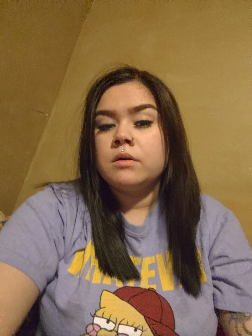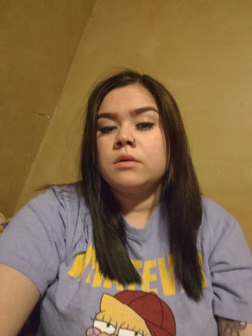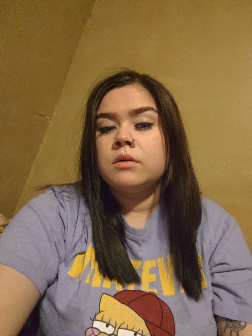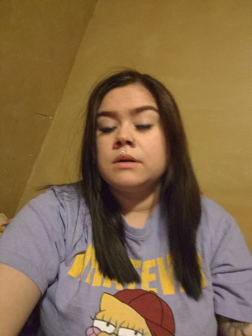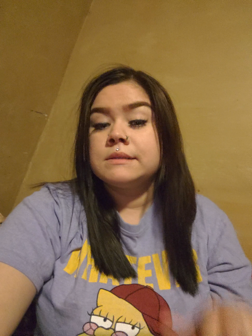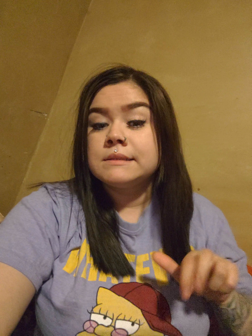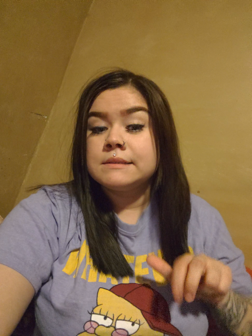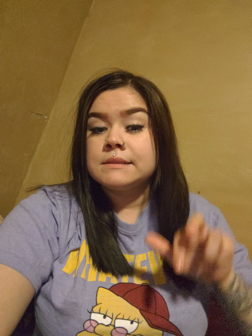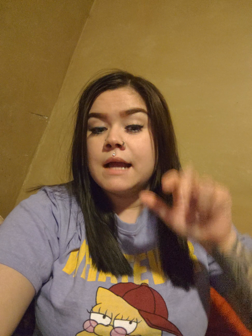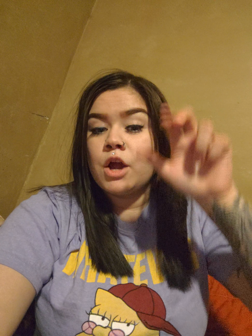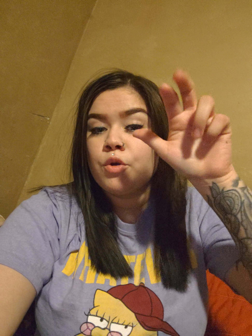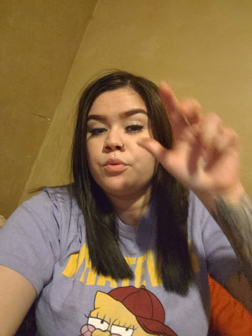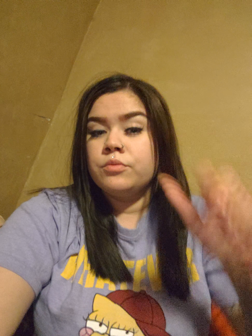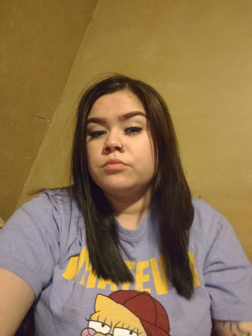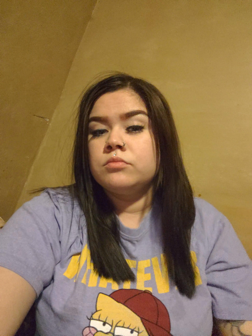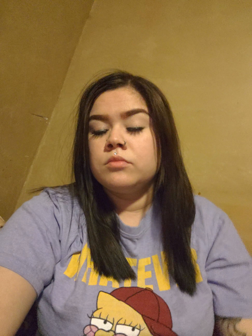stairs